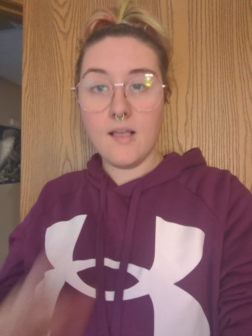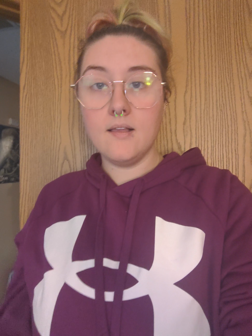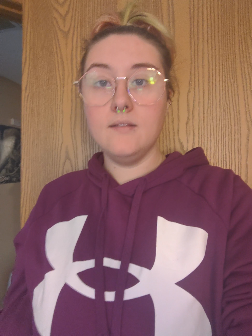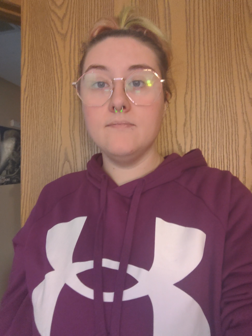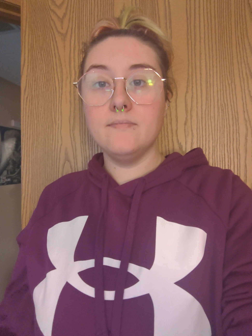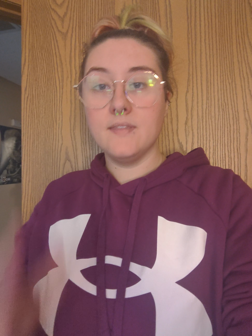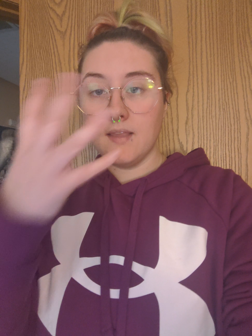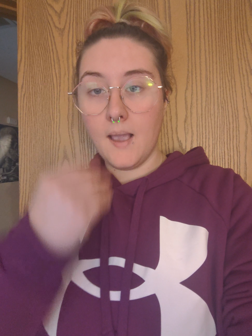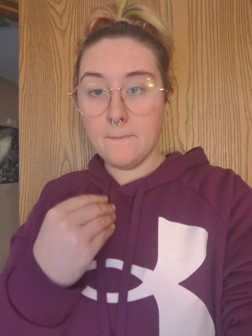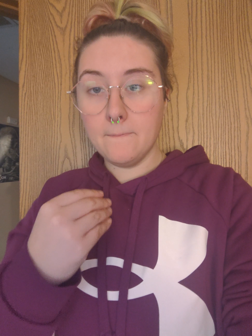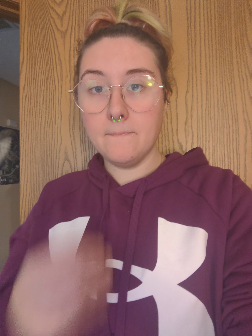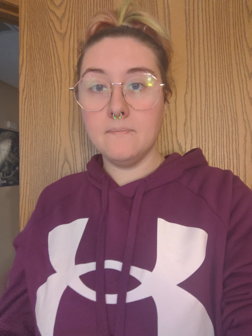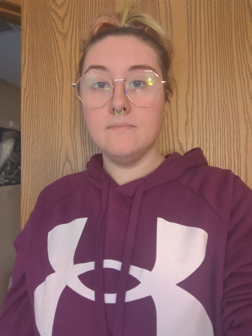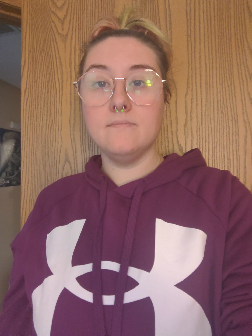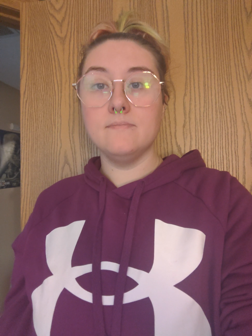nap